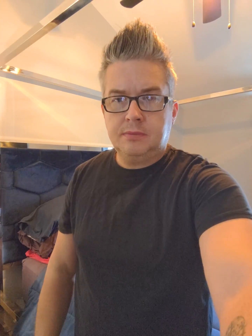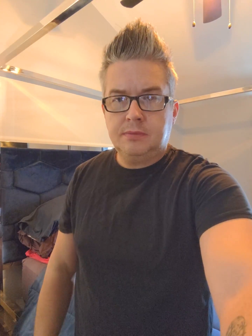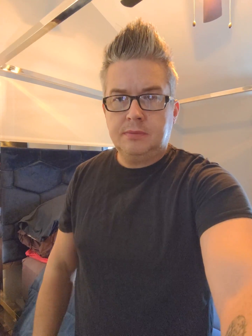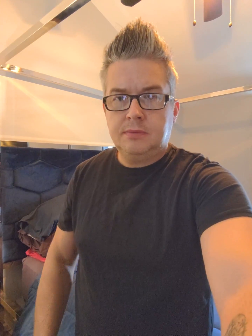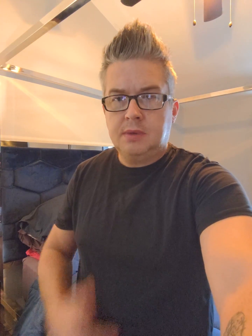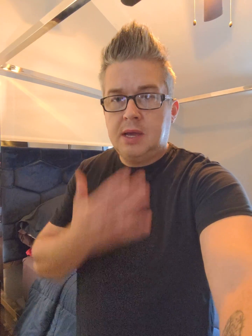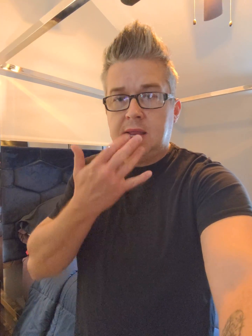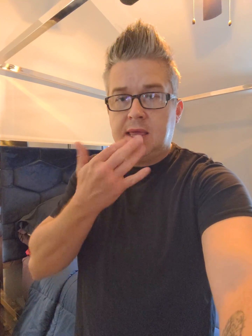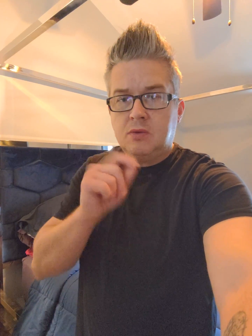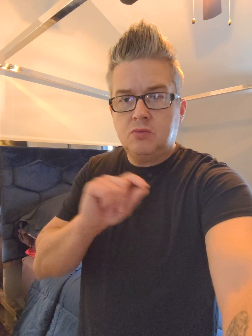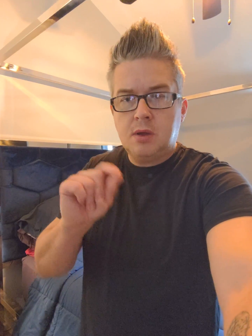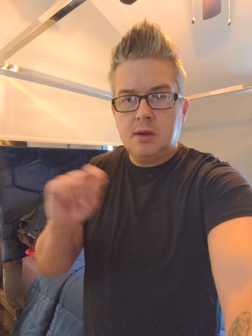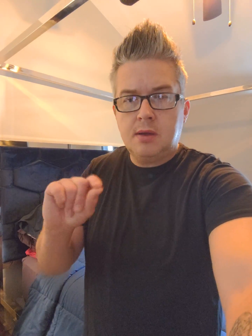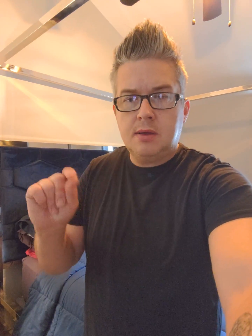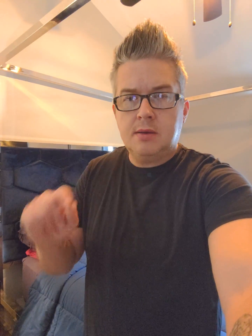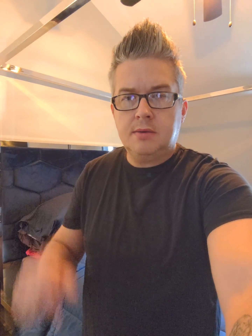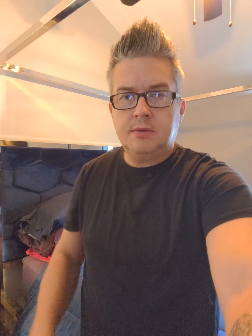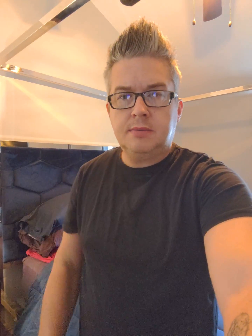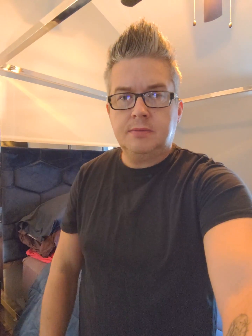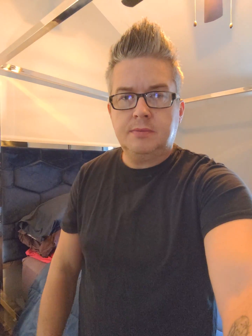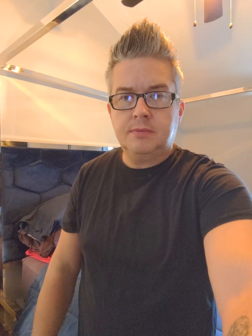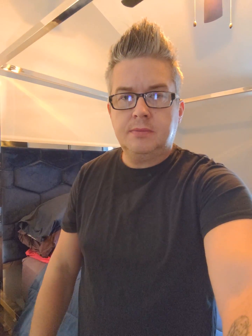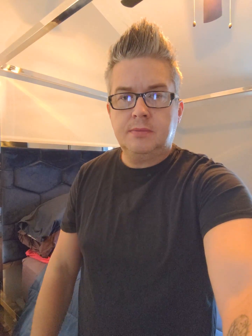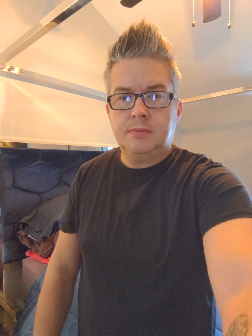crayon